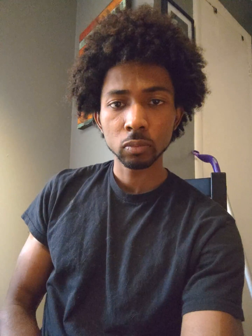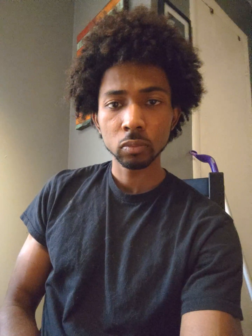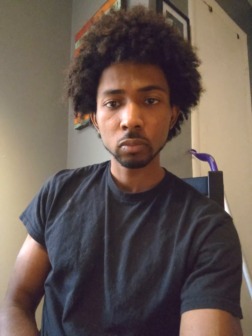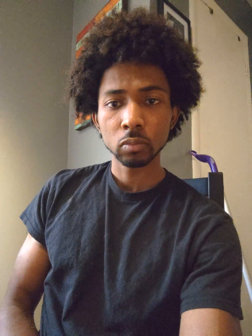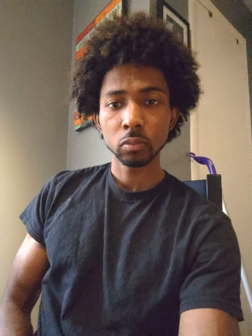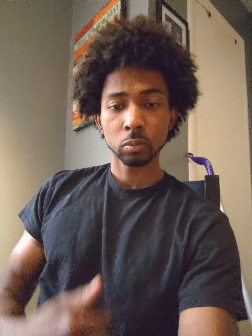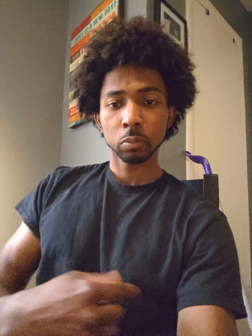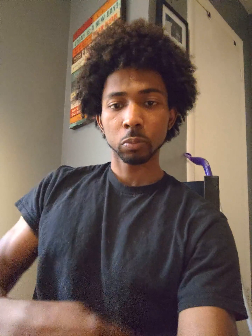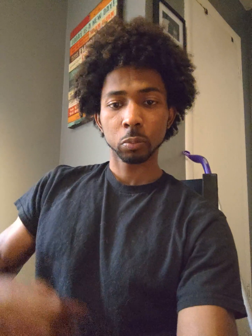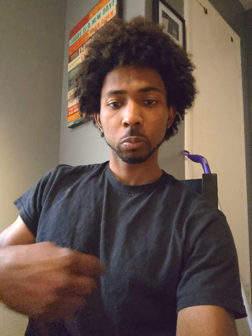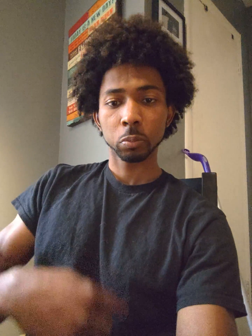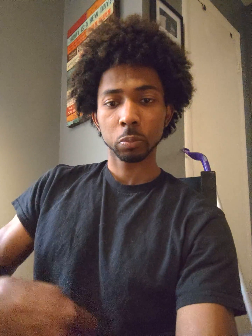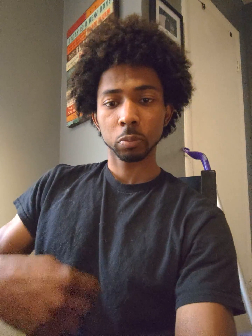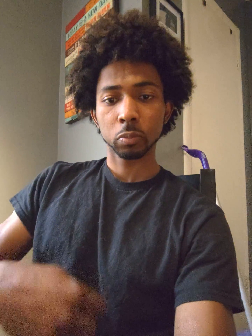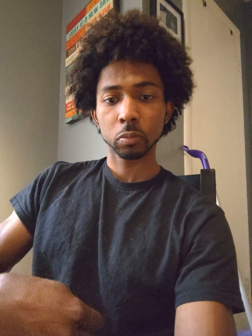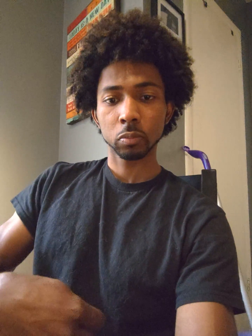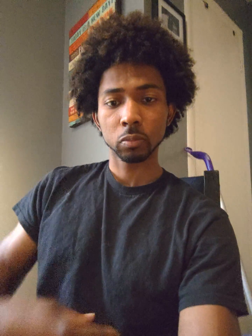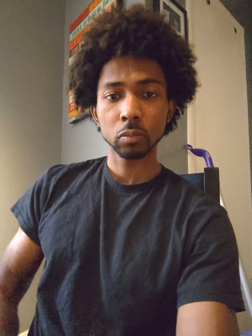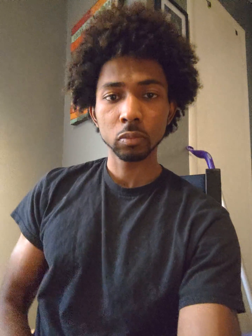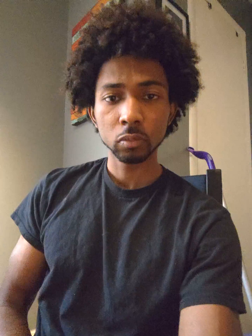belly button